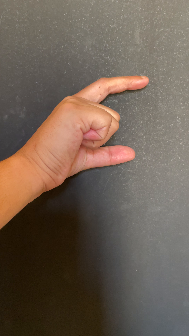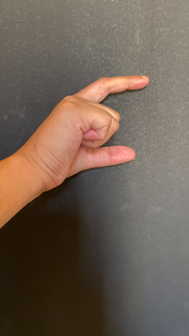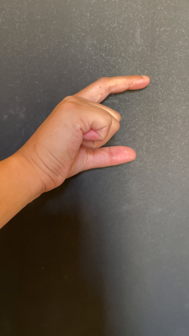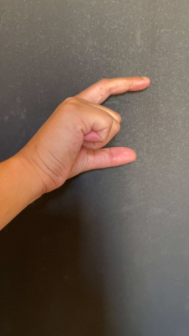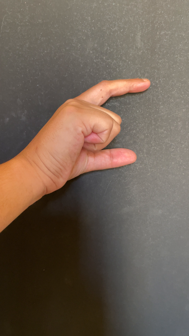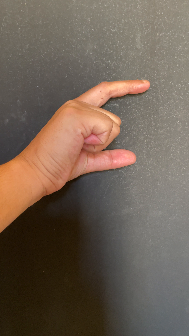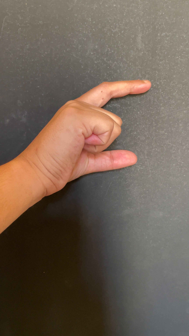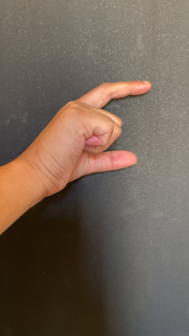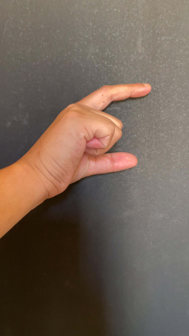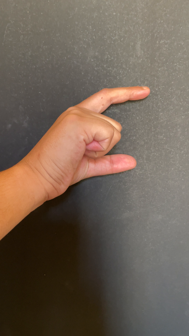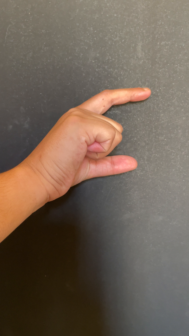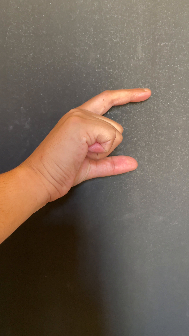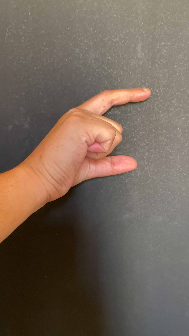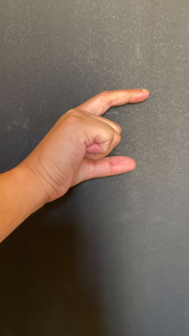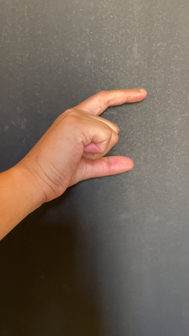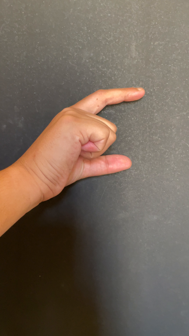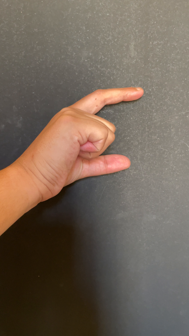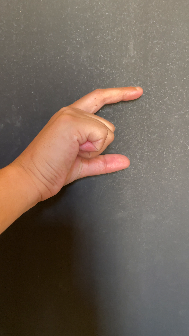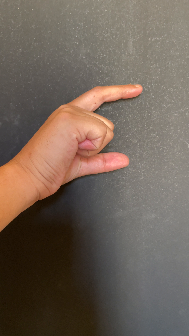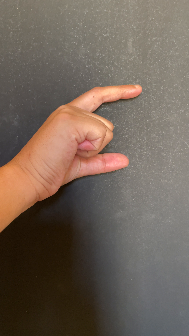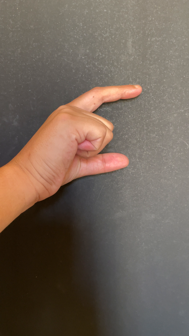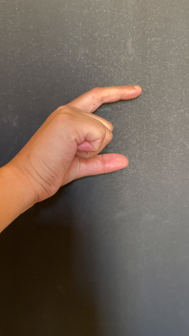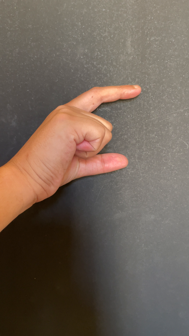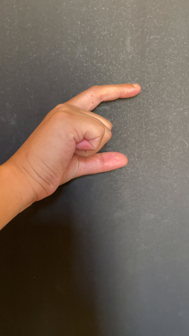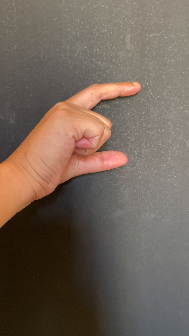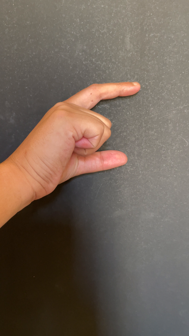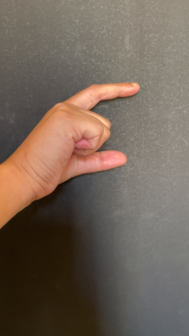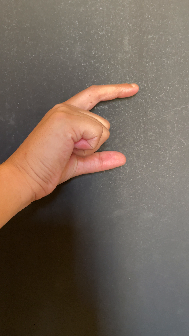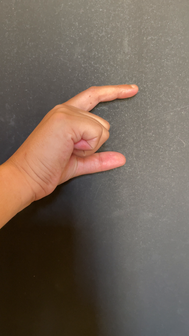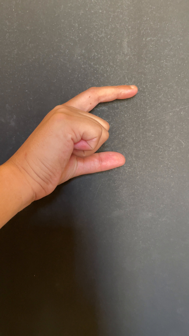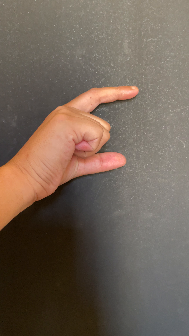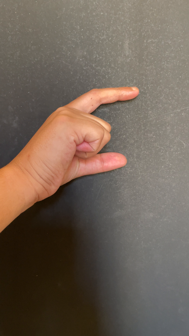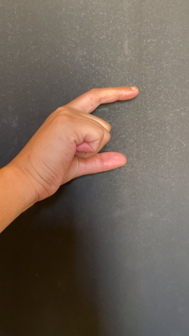ञ